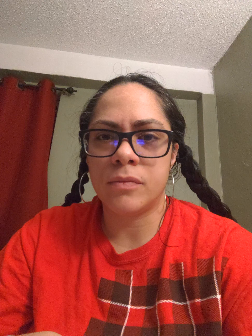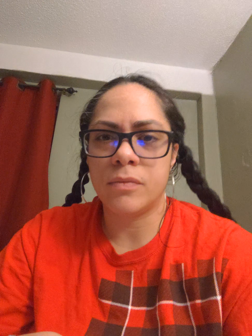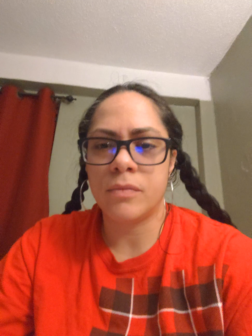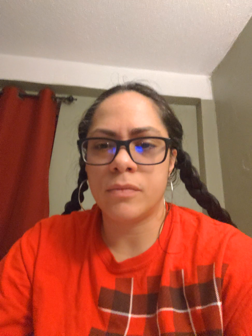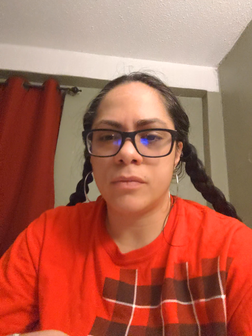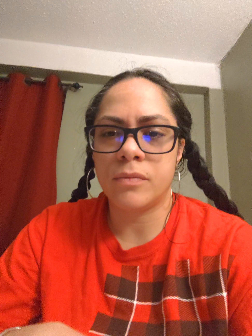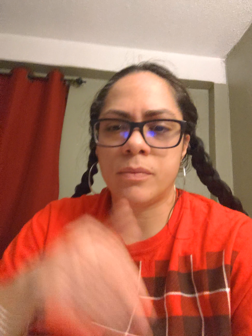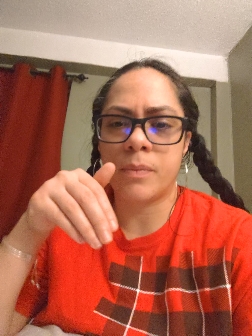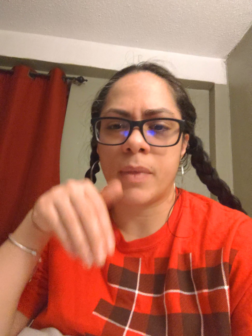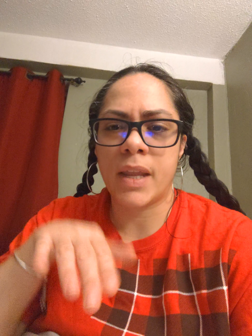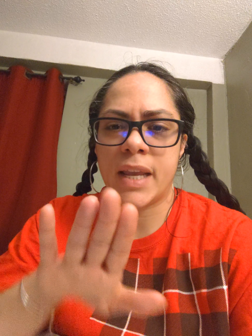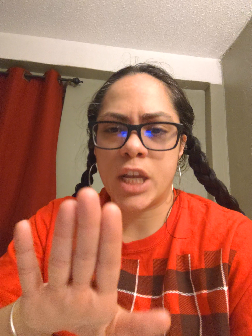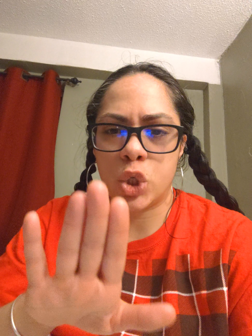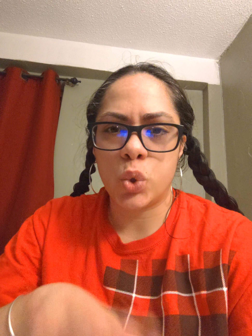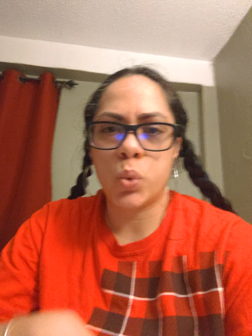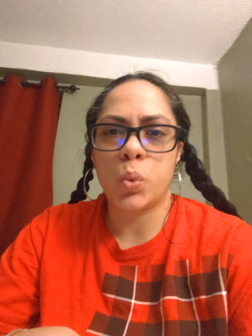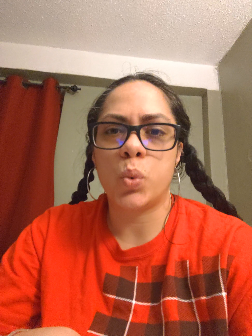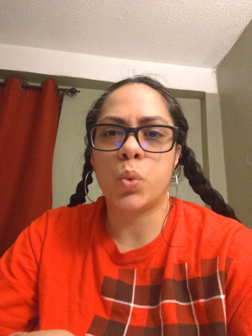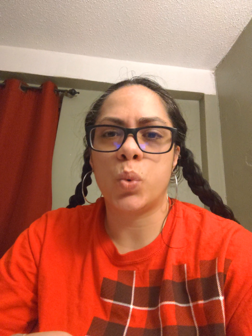into